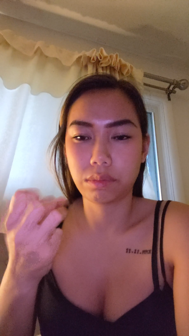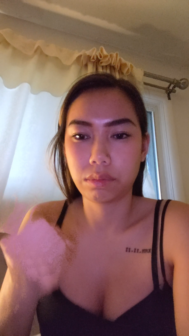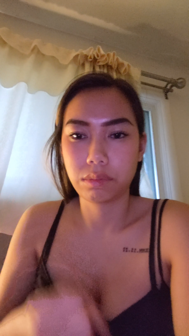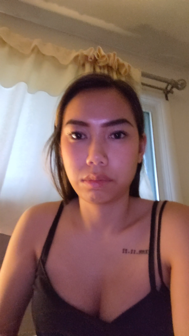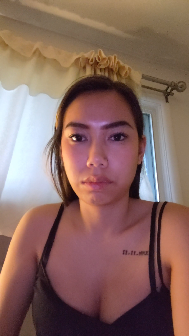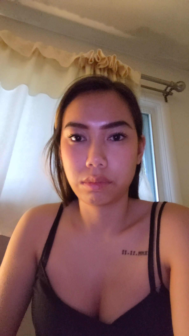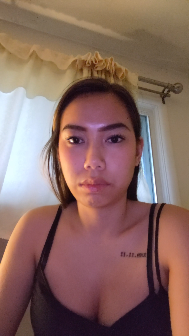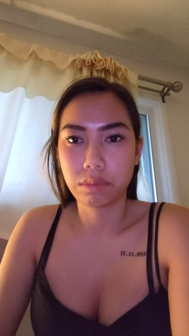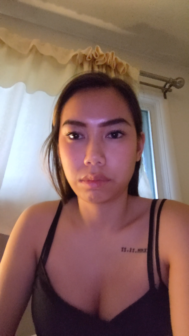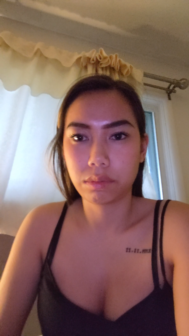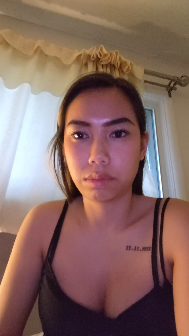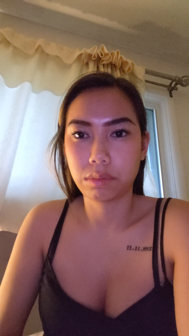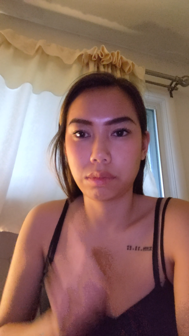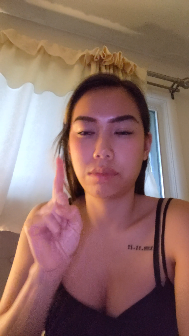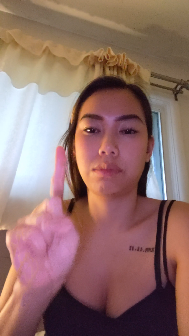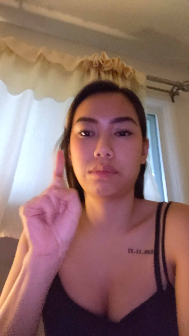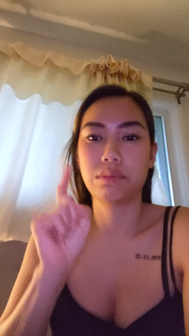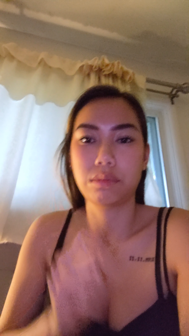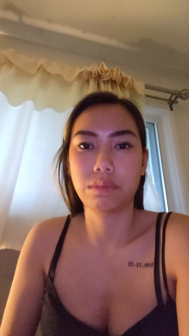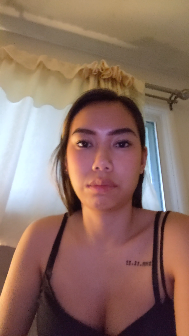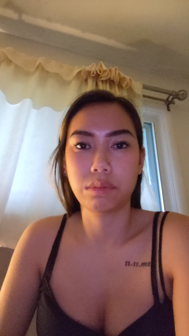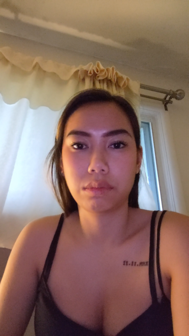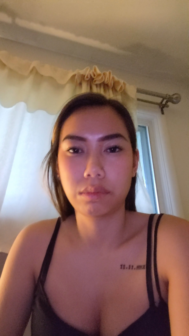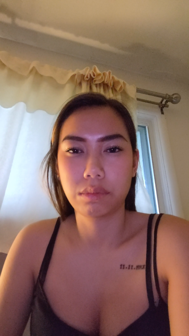bump